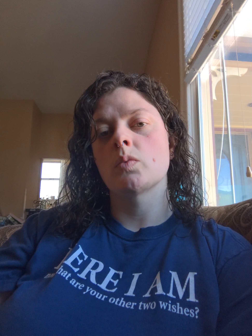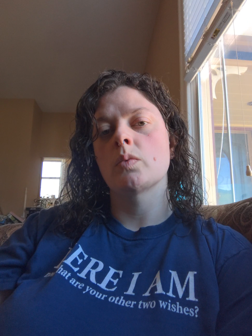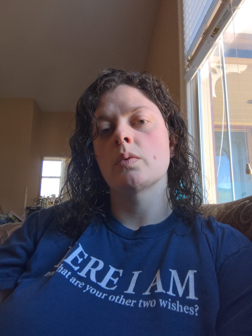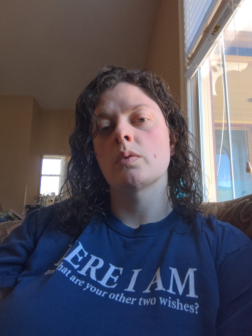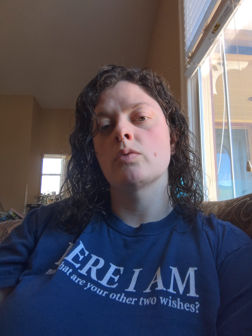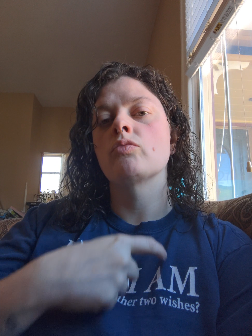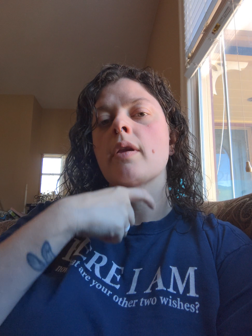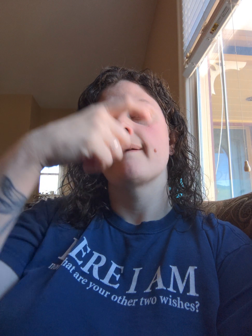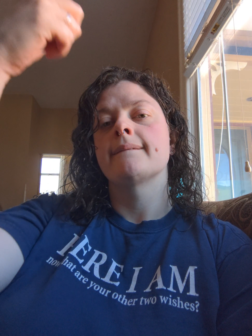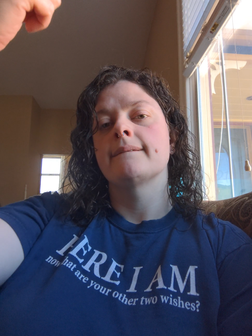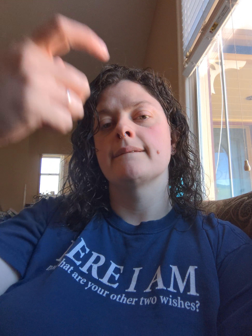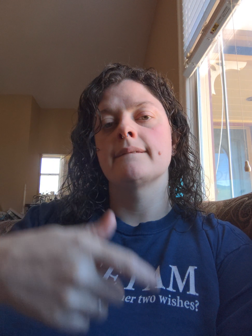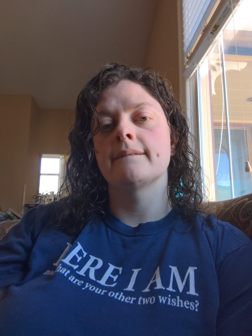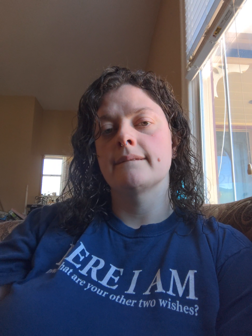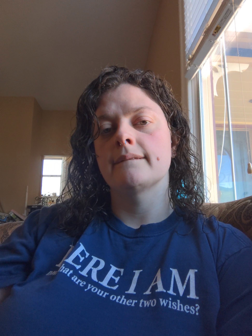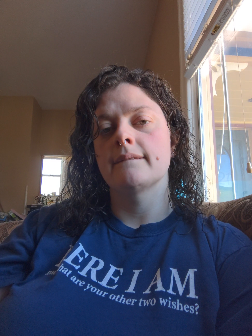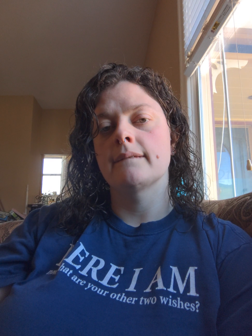giraffe